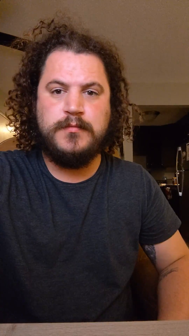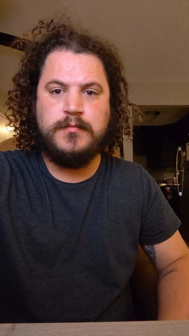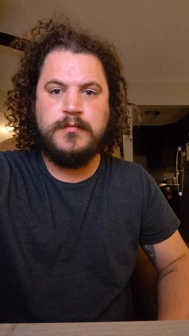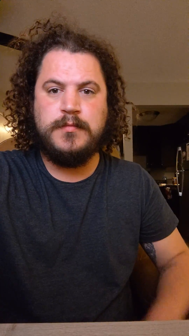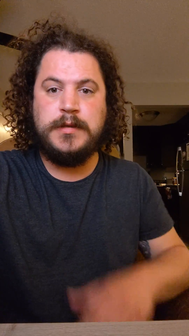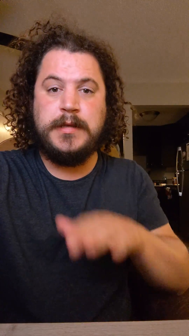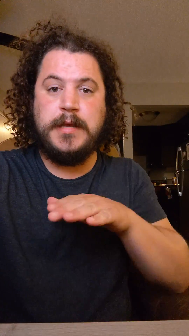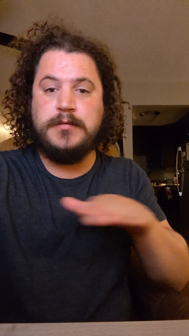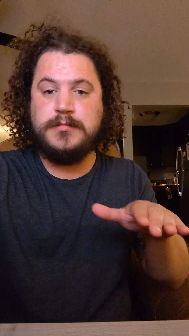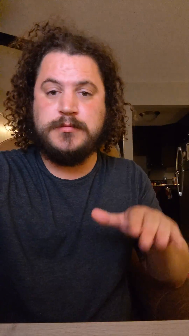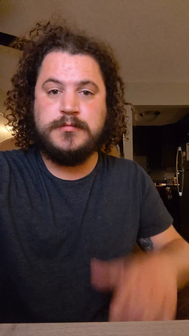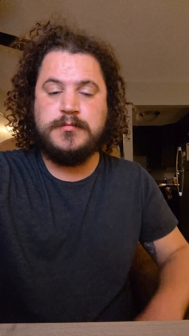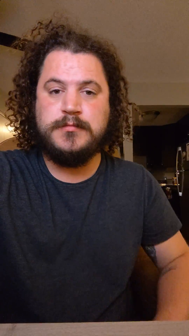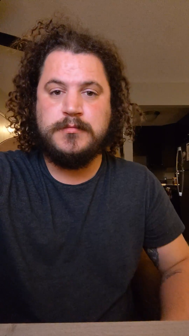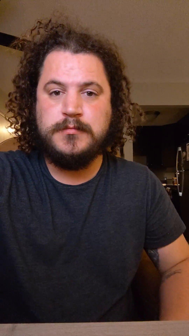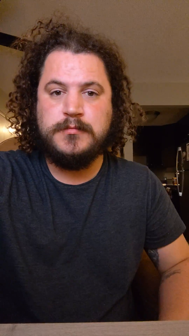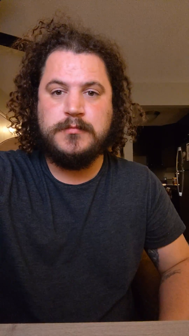nice